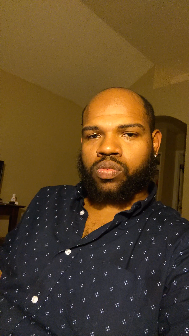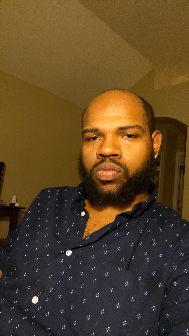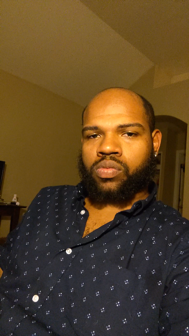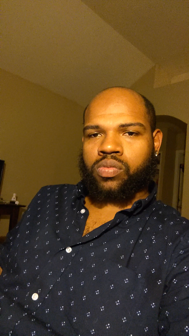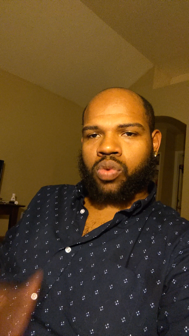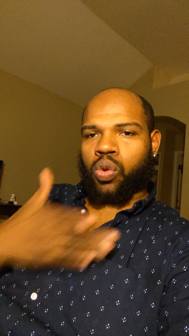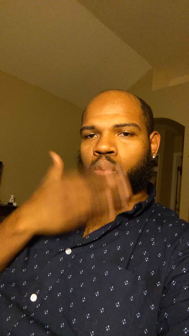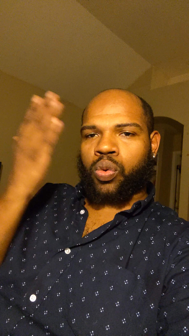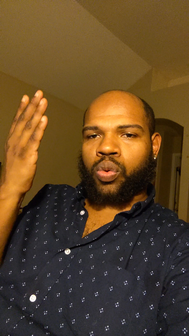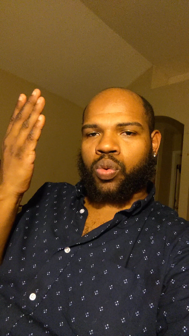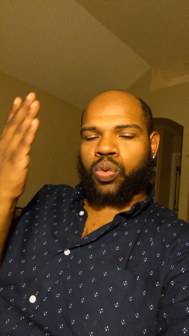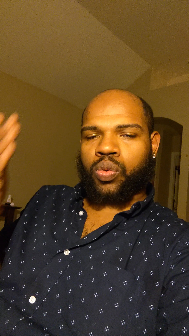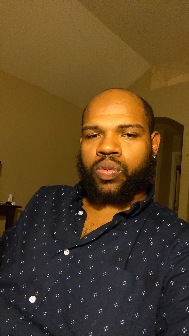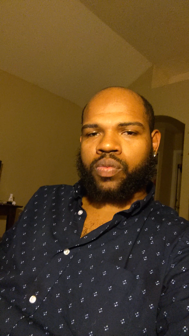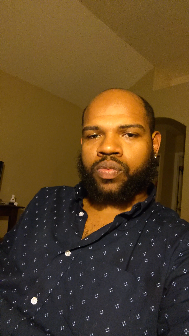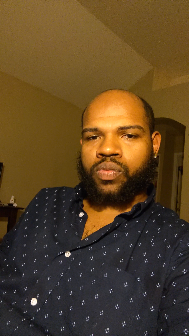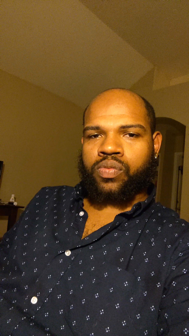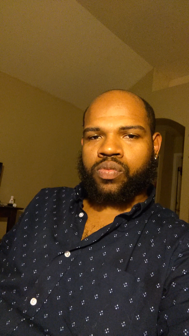all gone